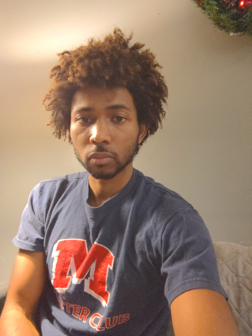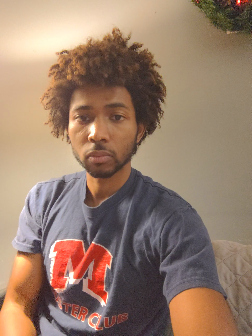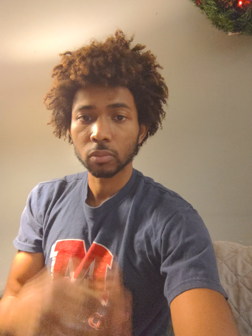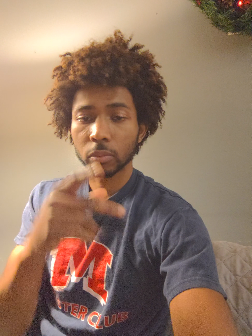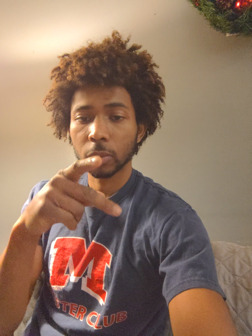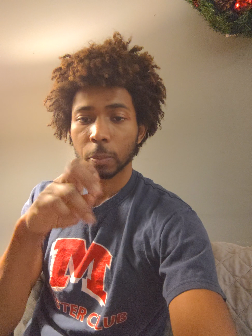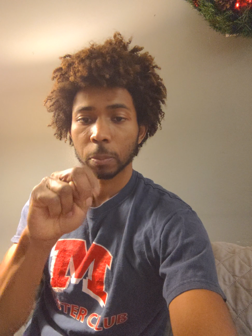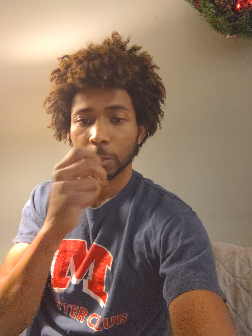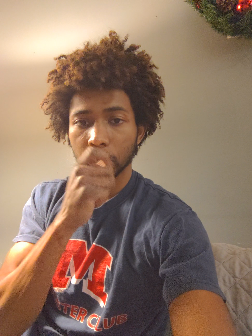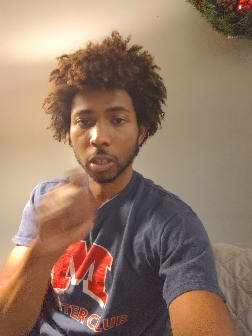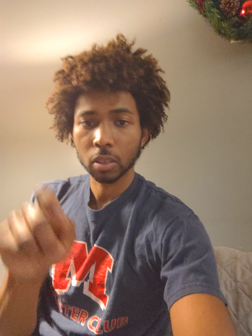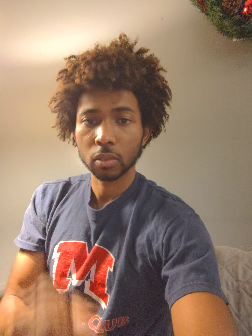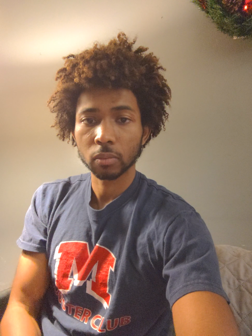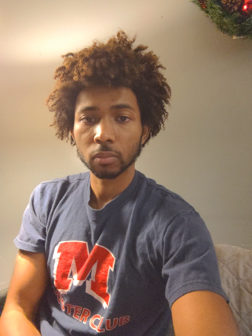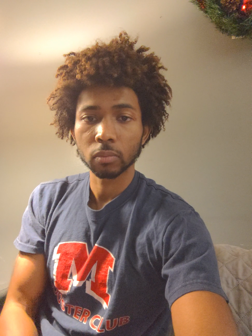pen